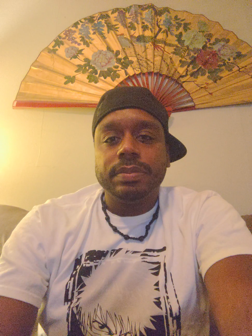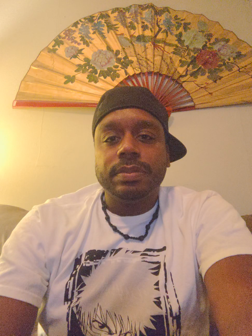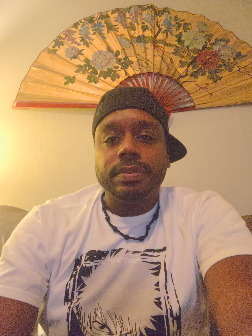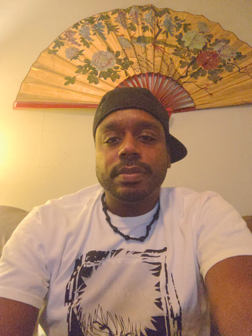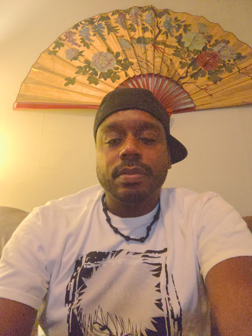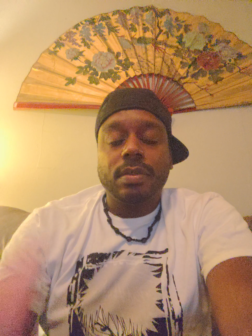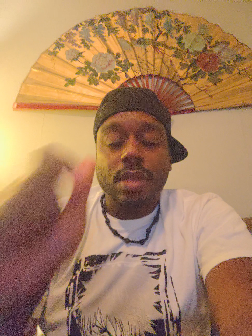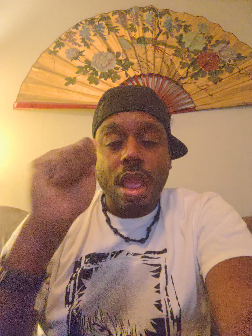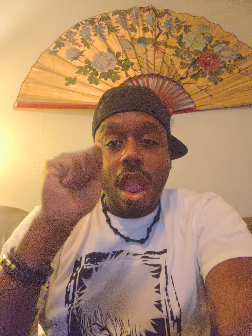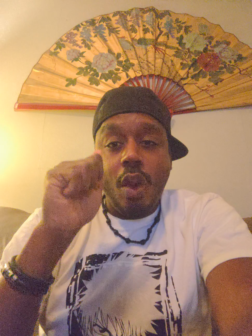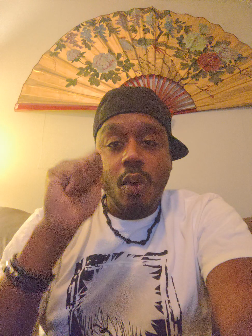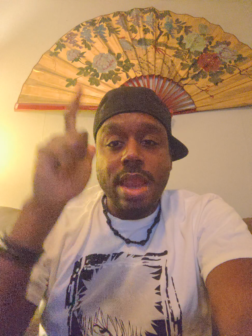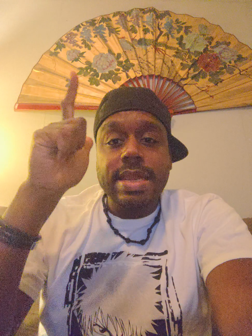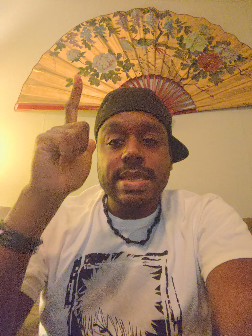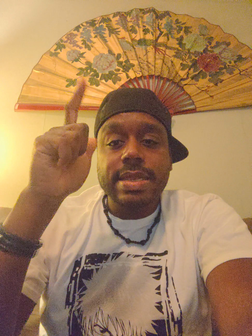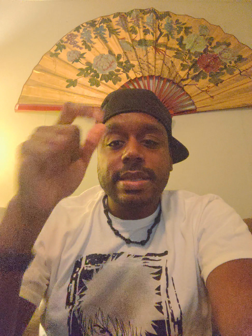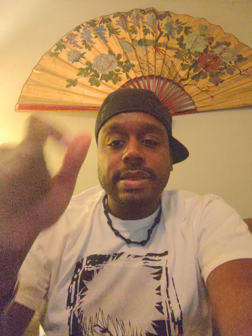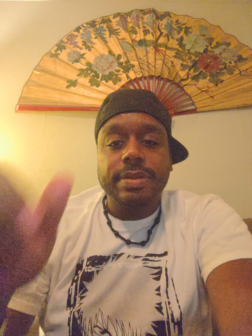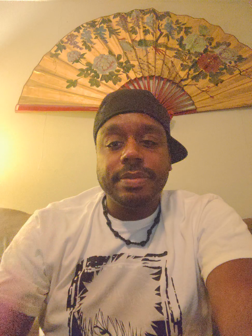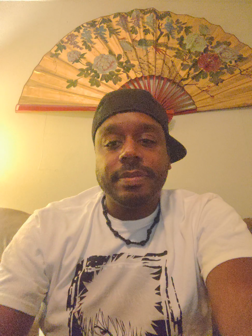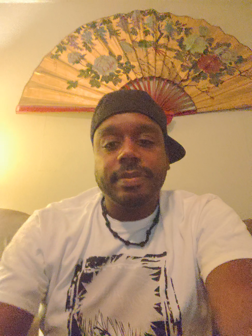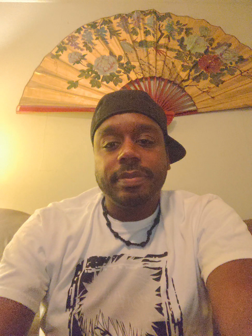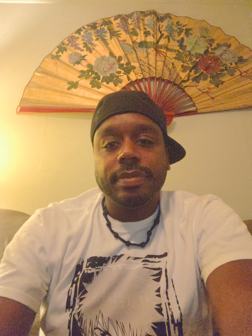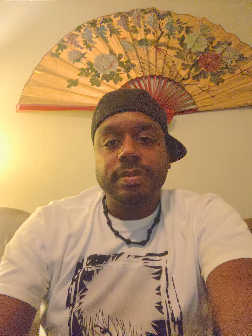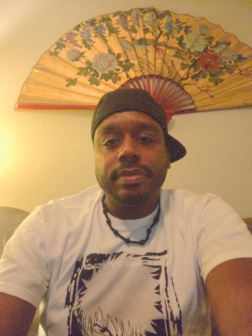awake